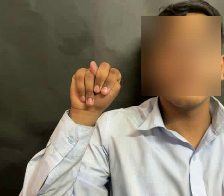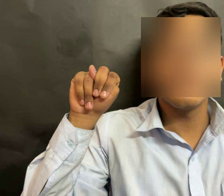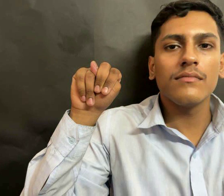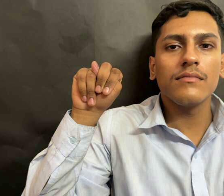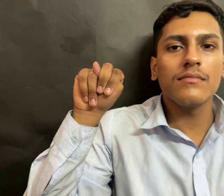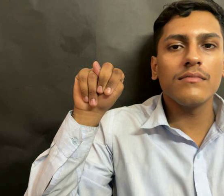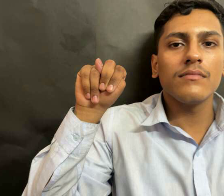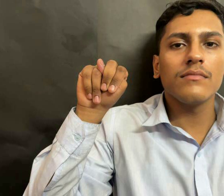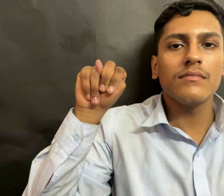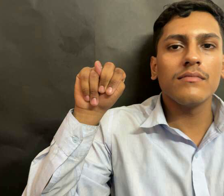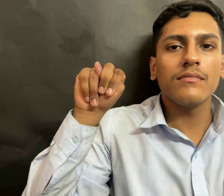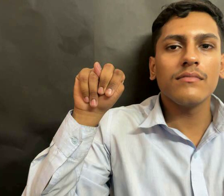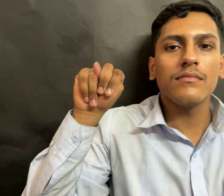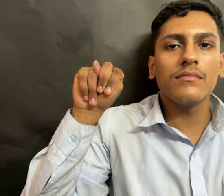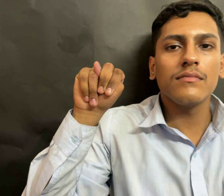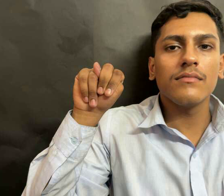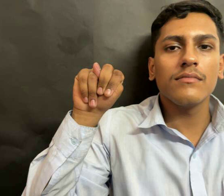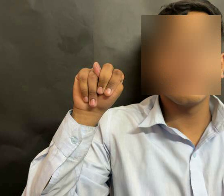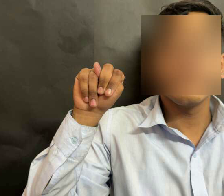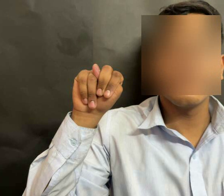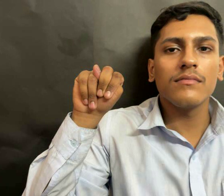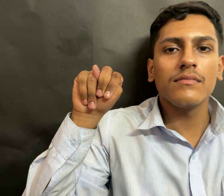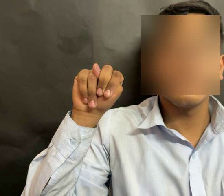N